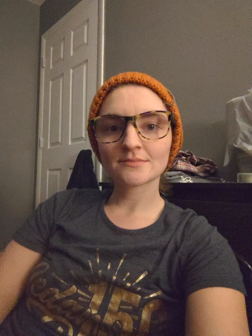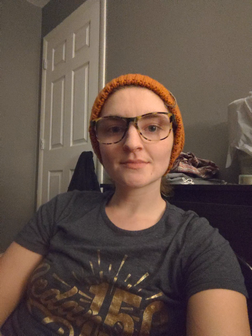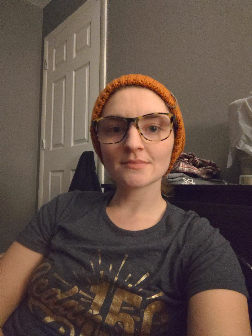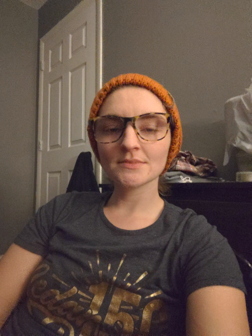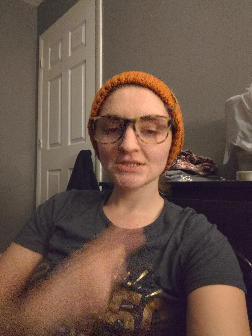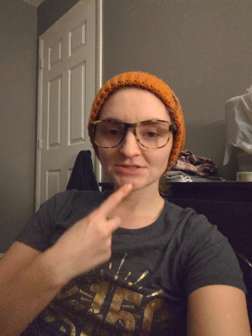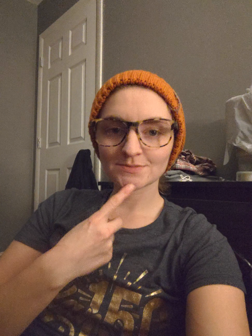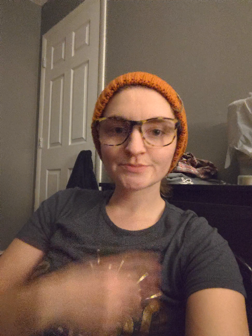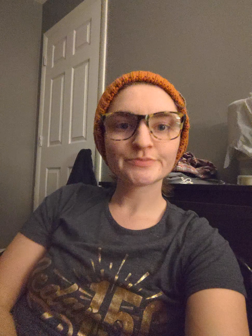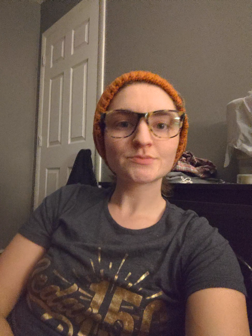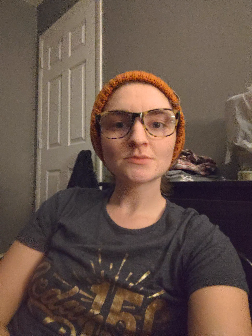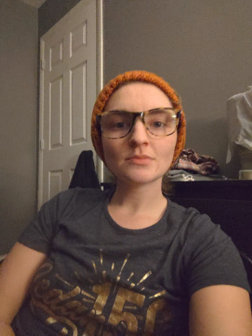say